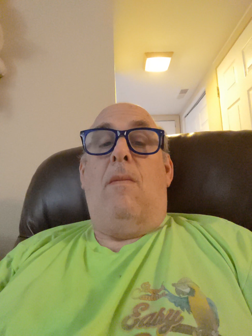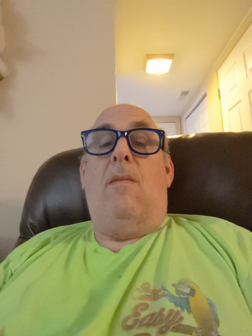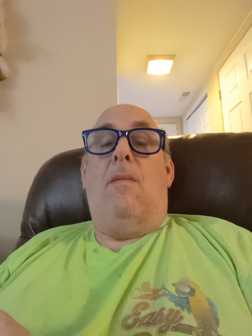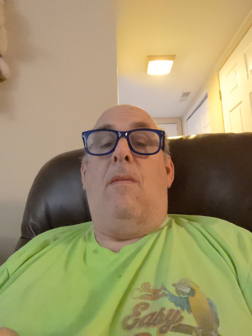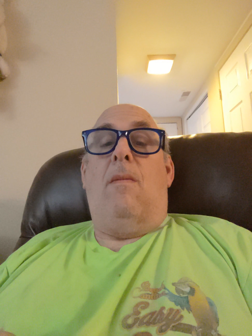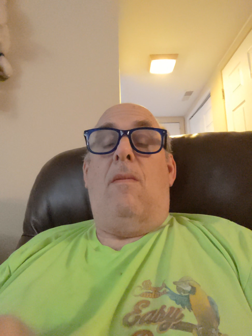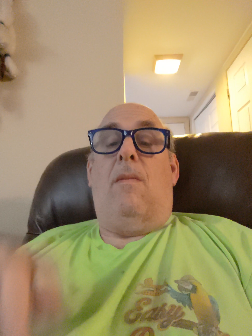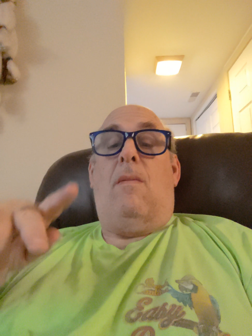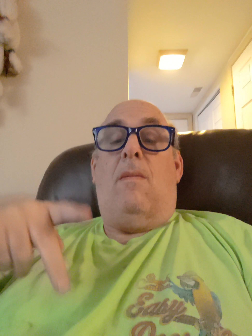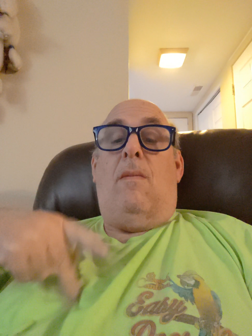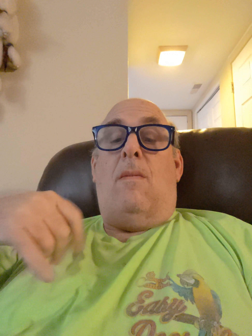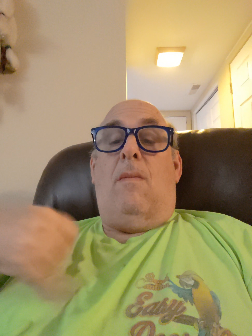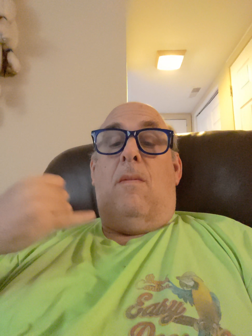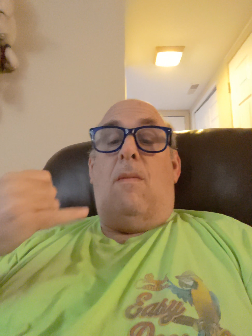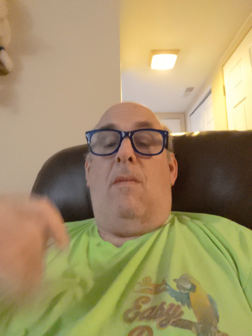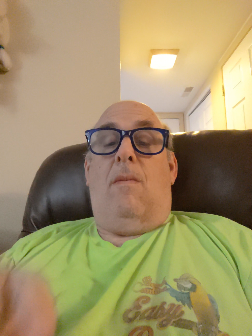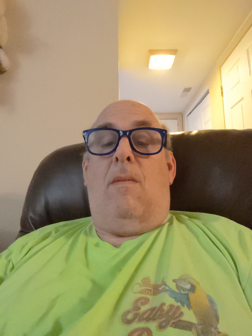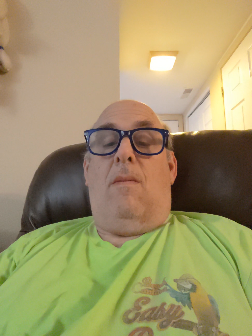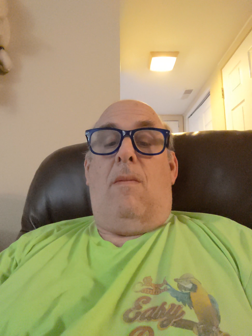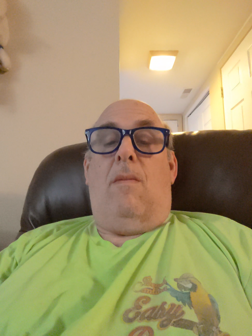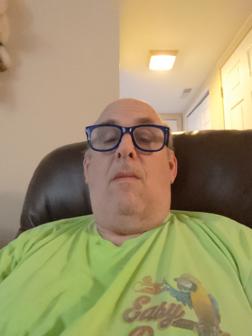pajamas